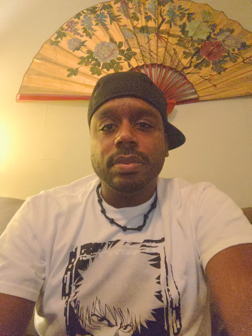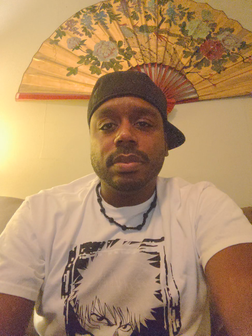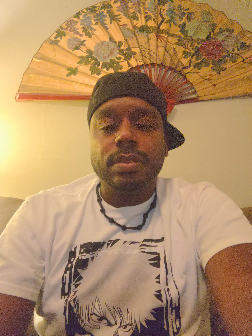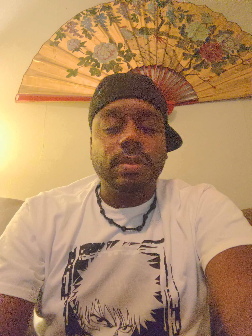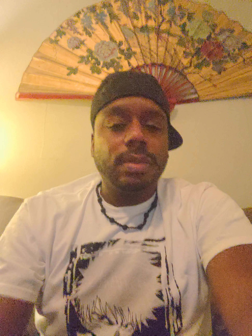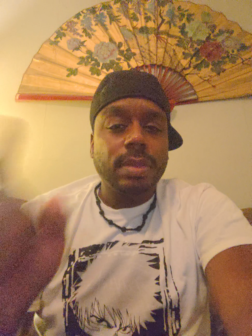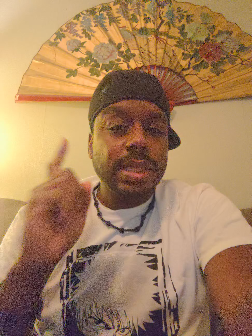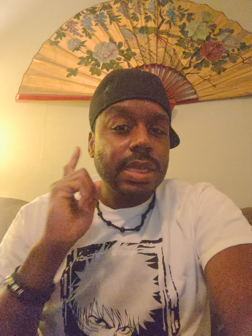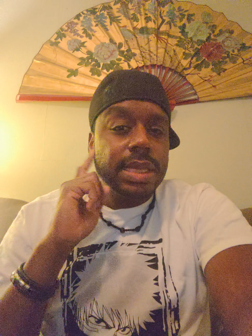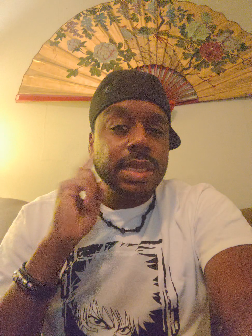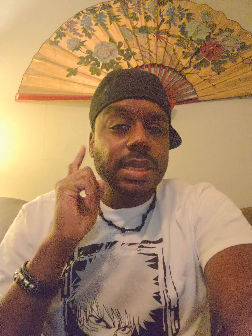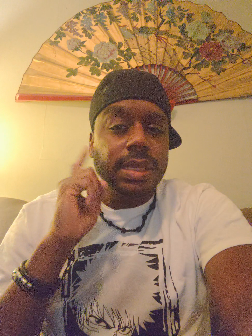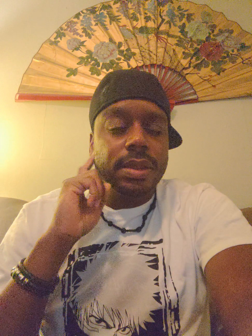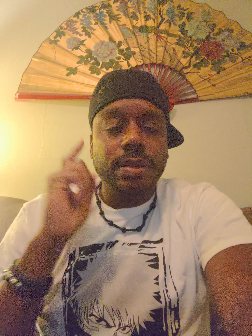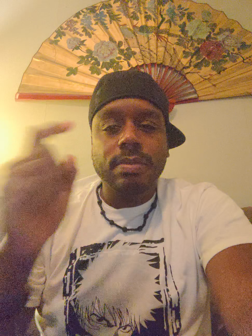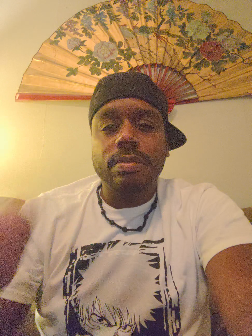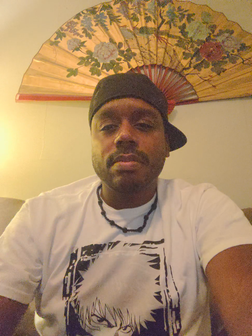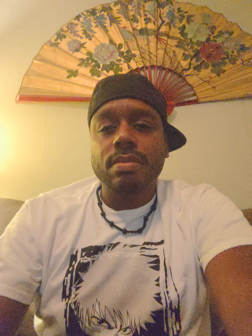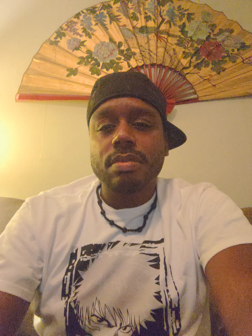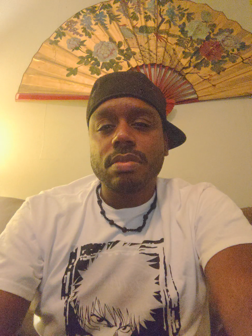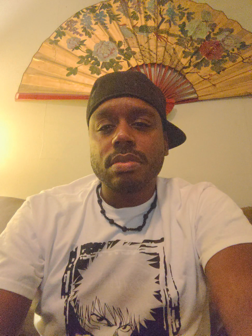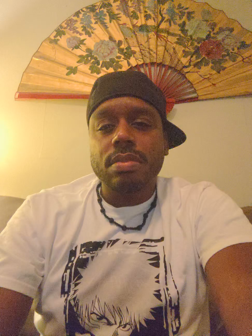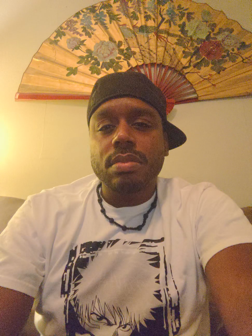hear